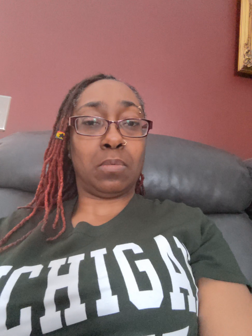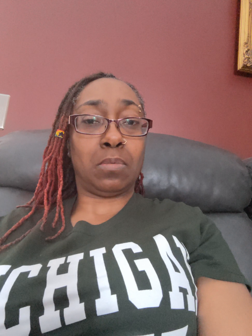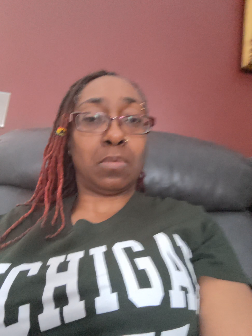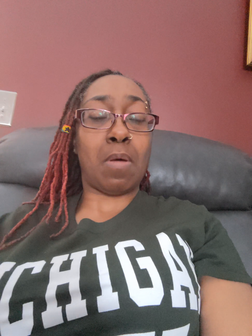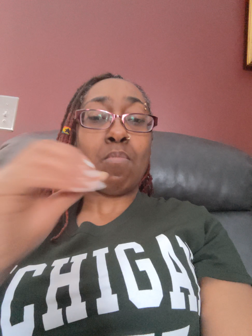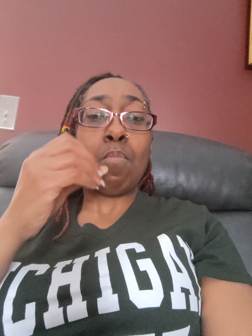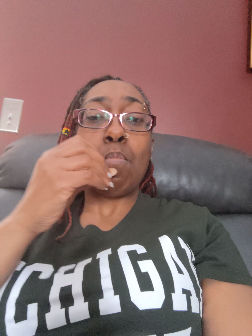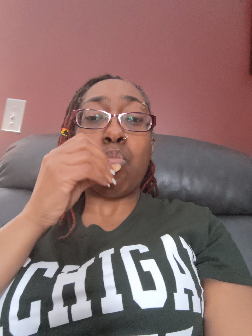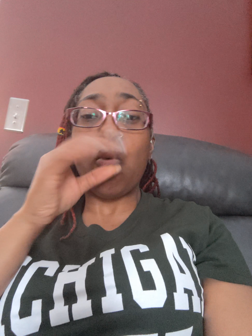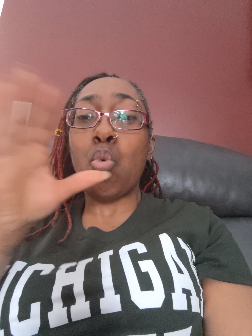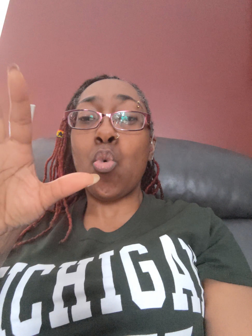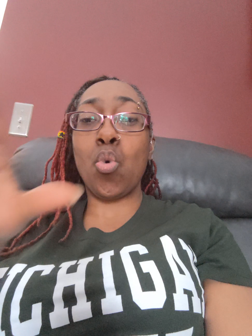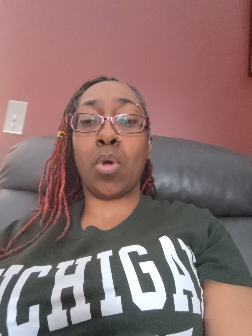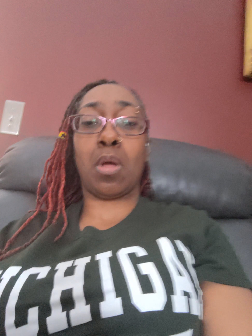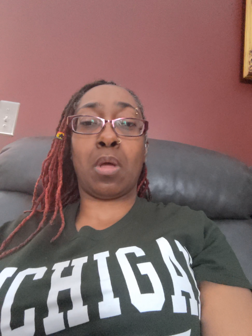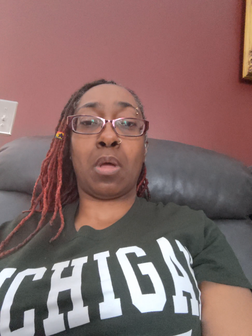blow